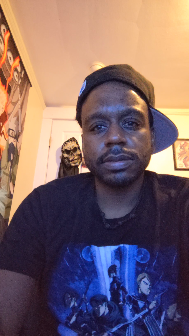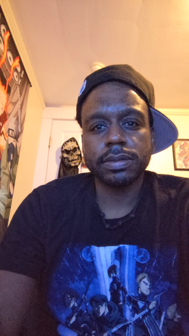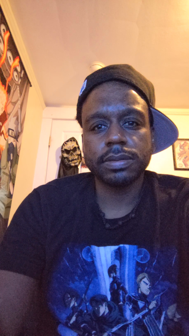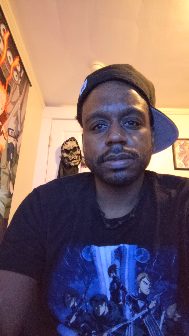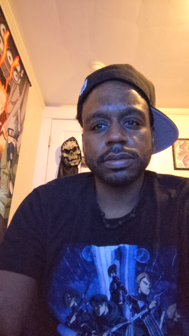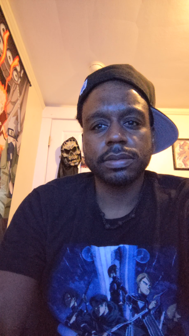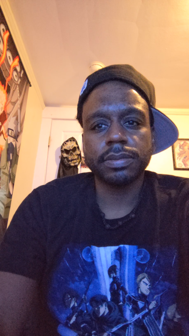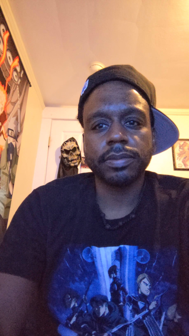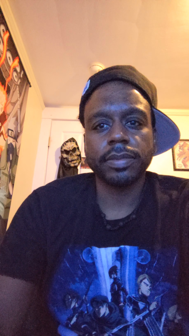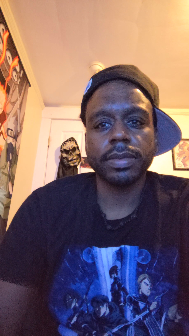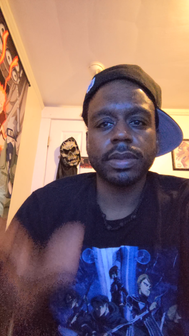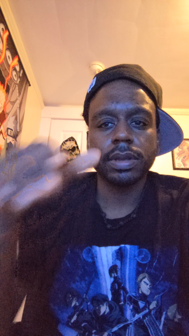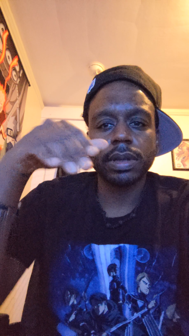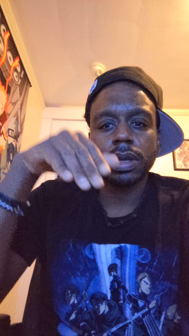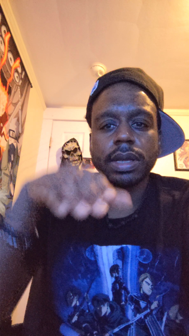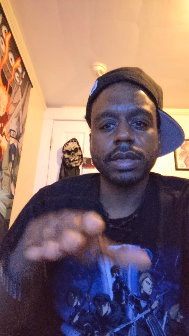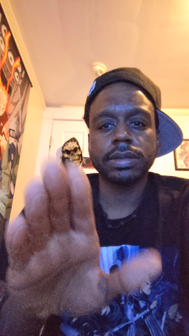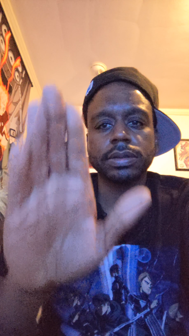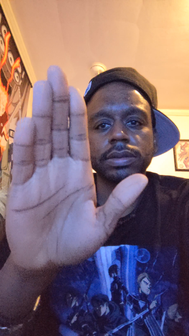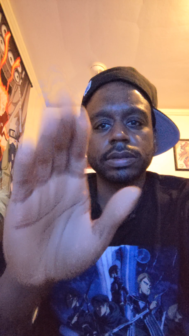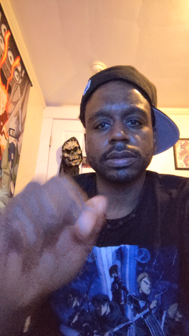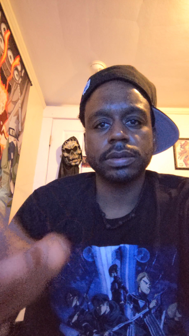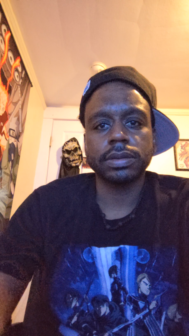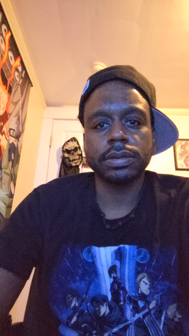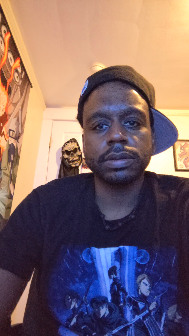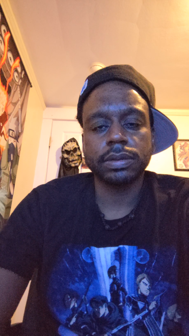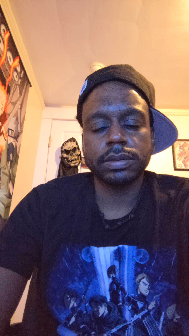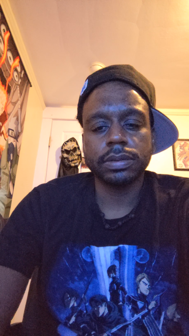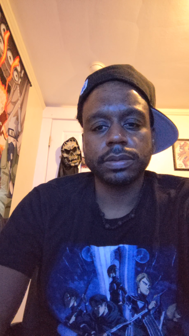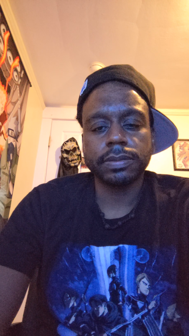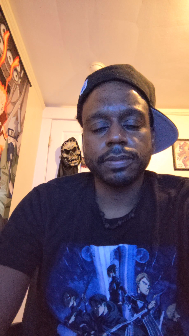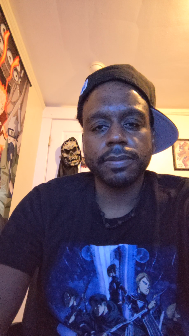enter